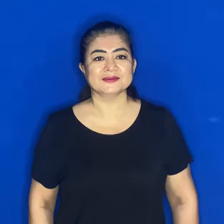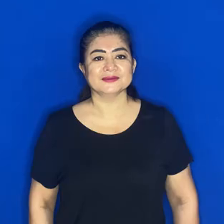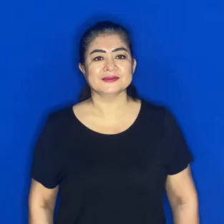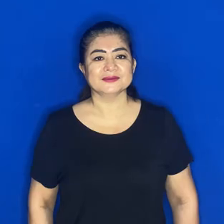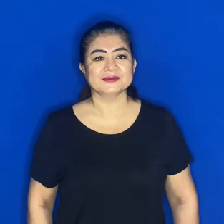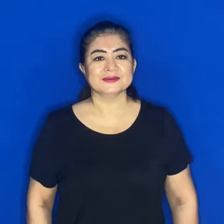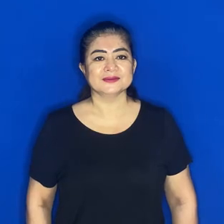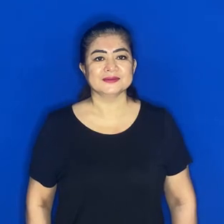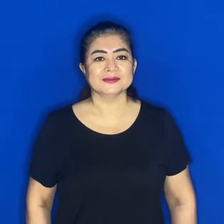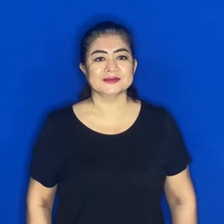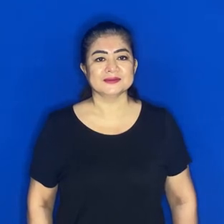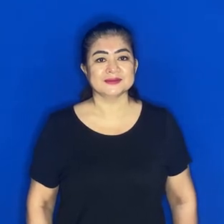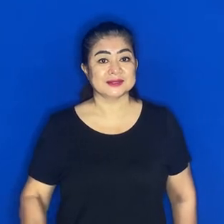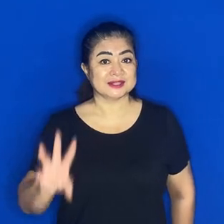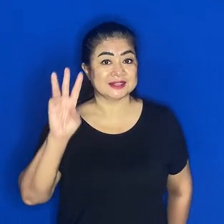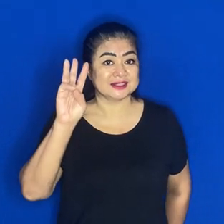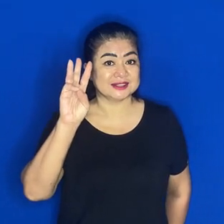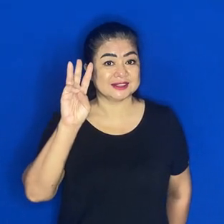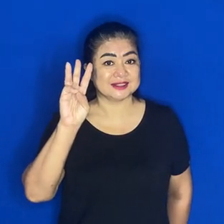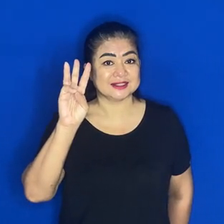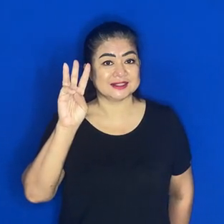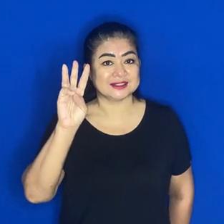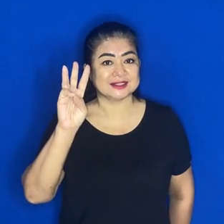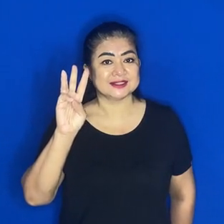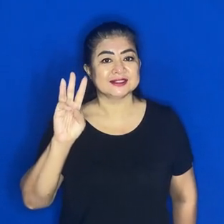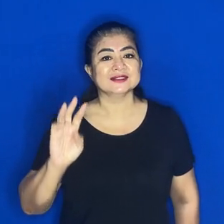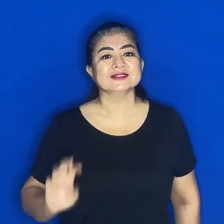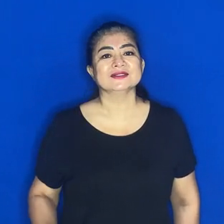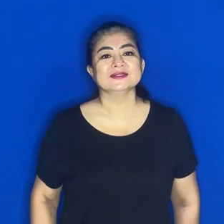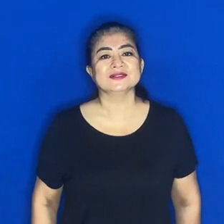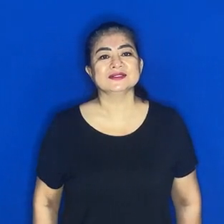six